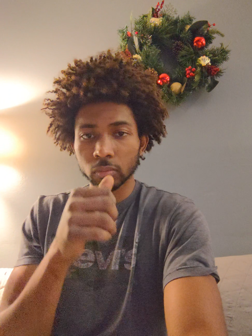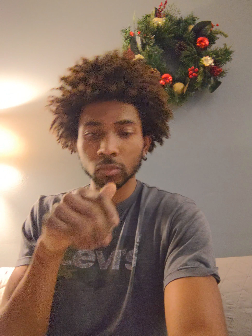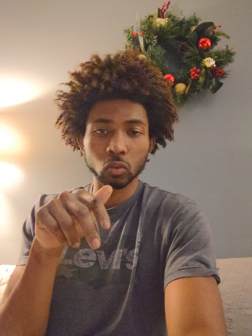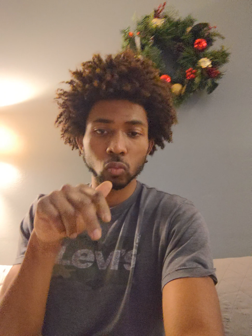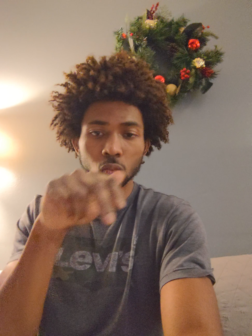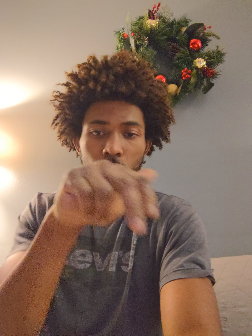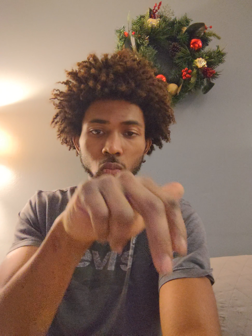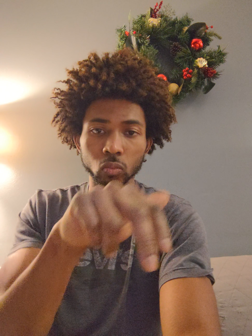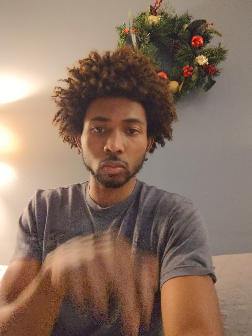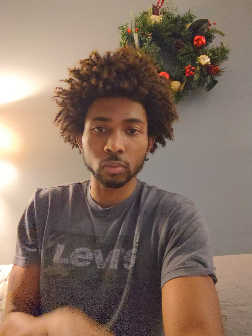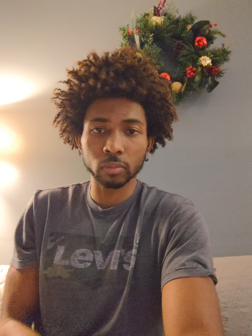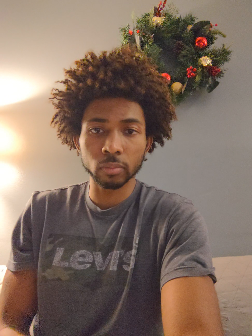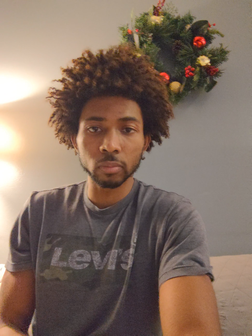ride